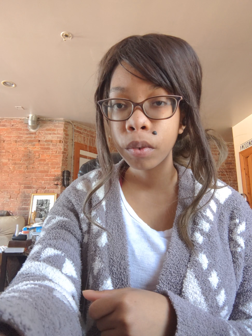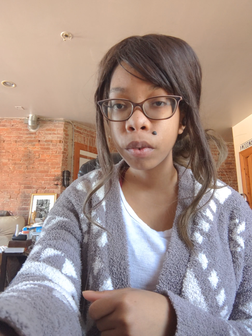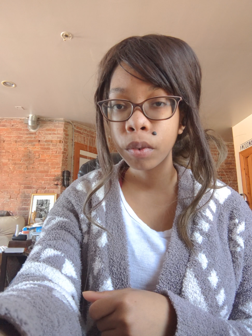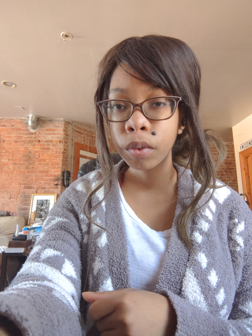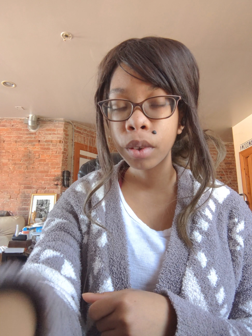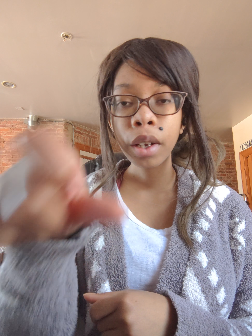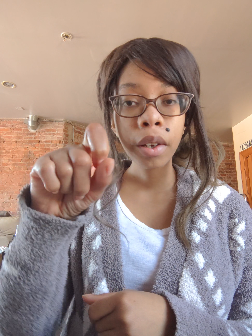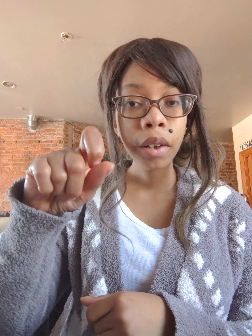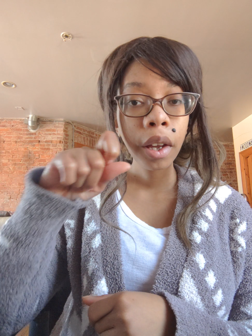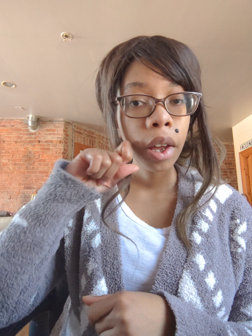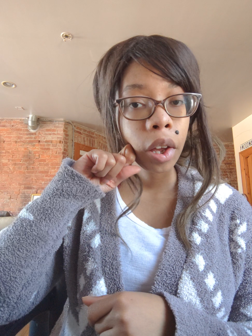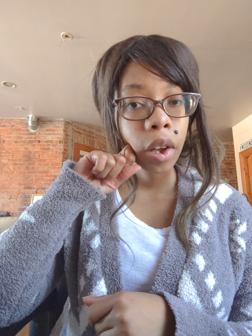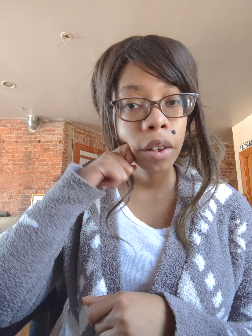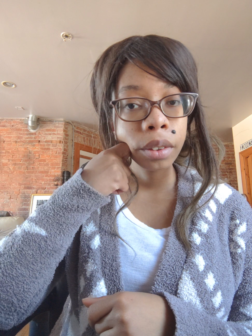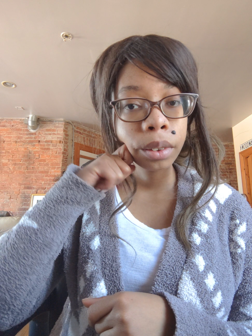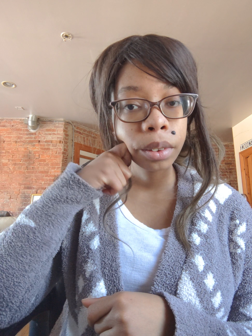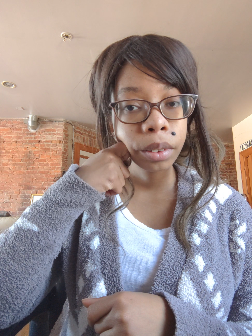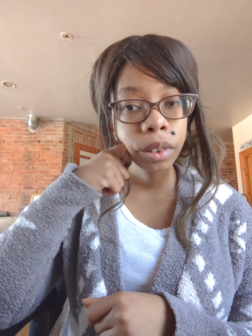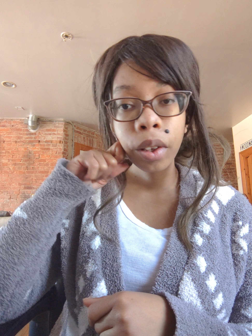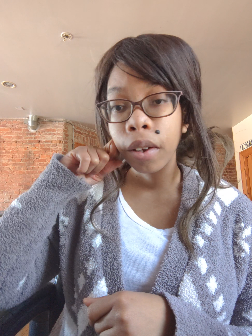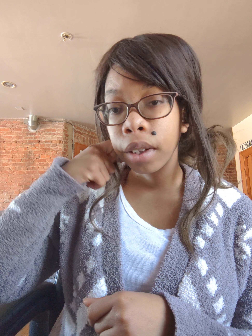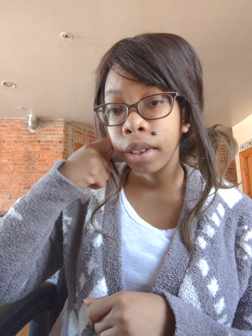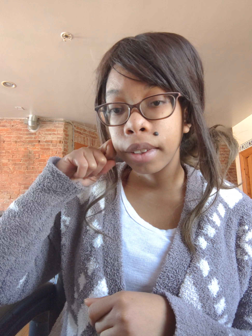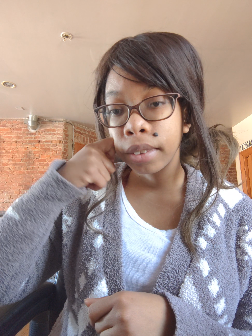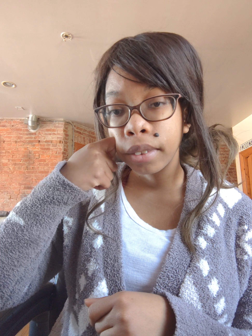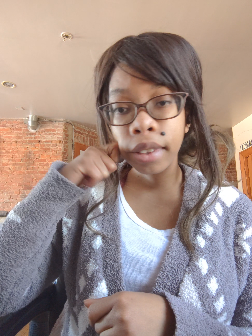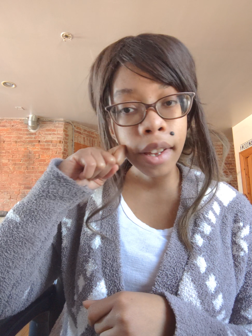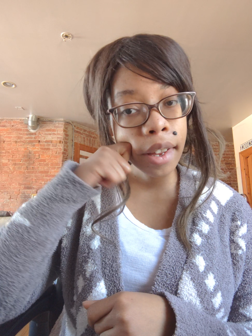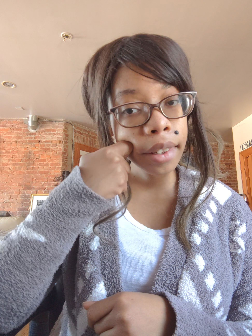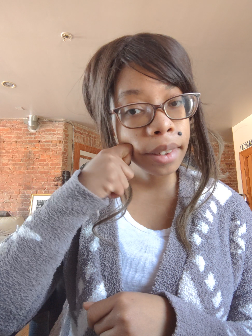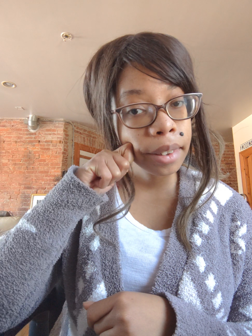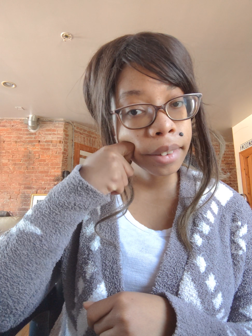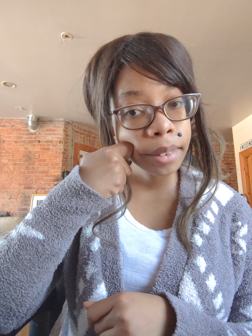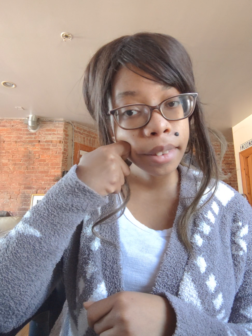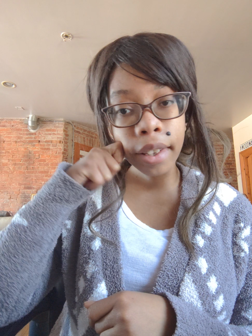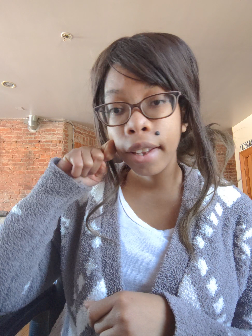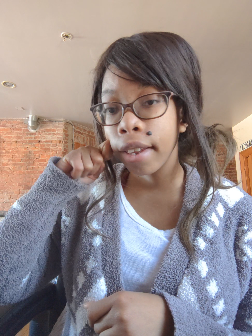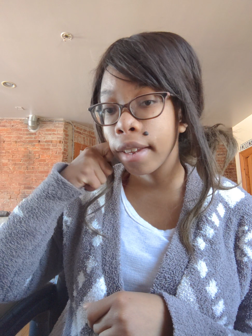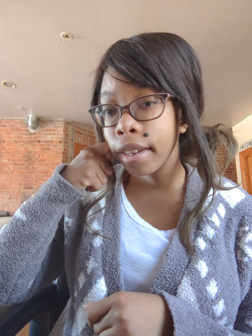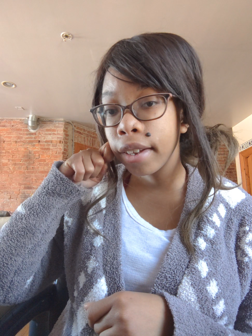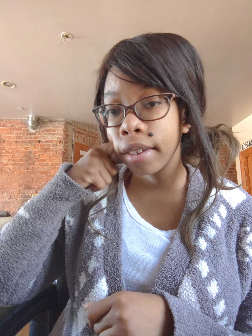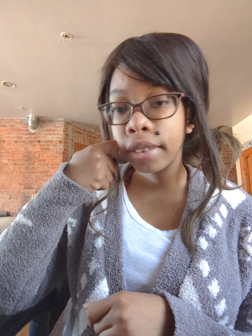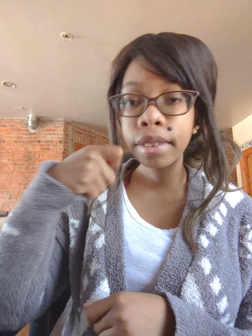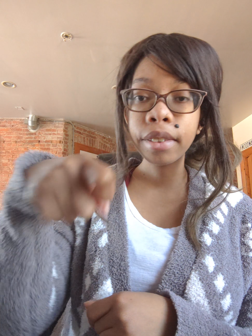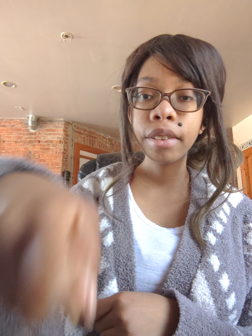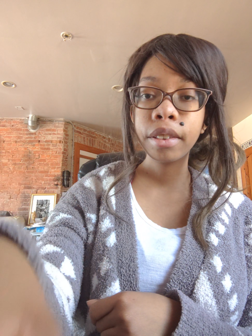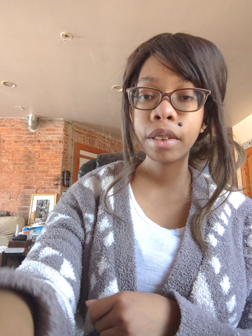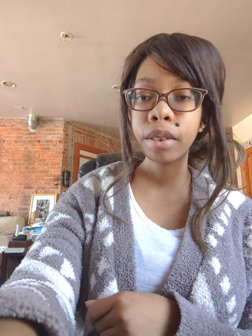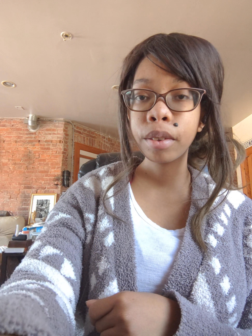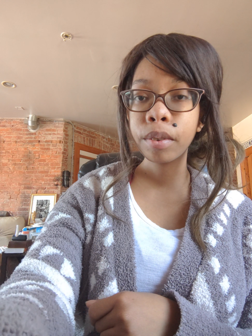apple